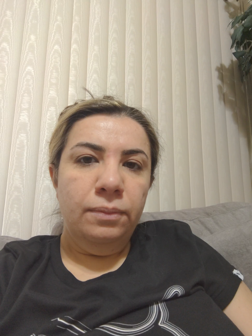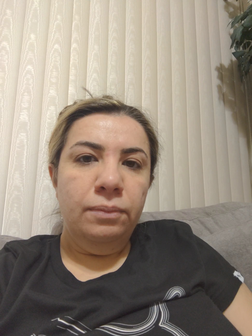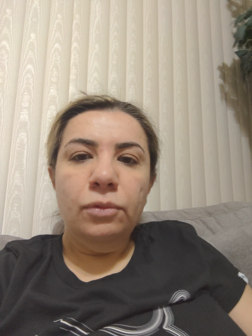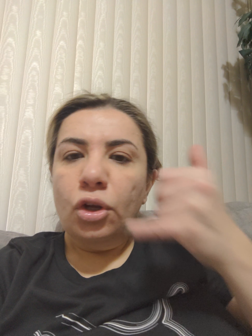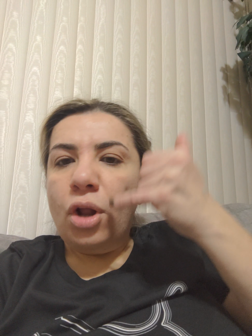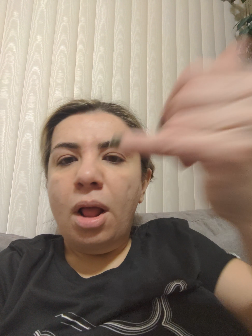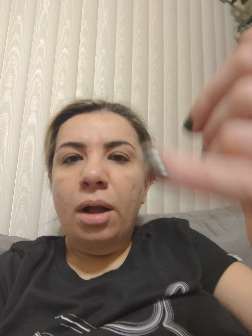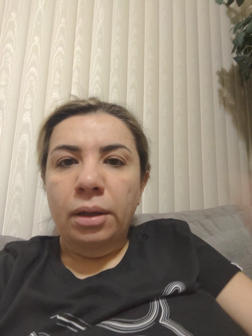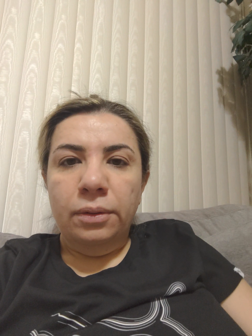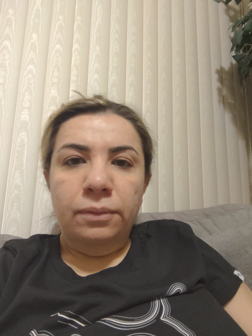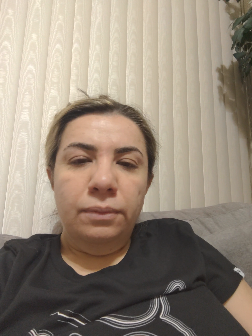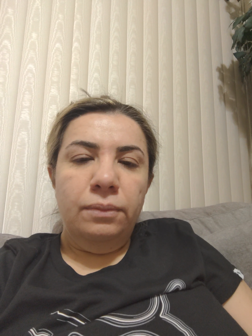call on the phone